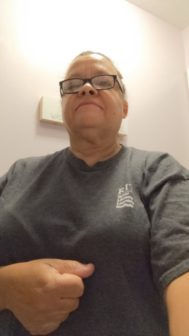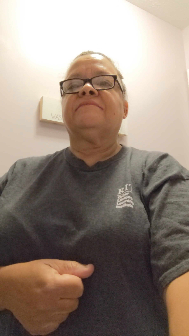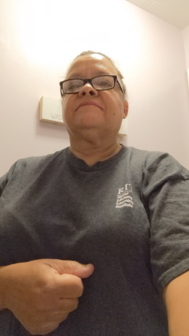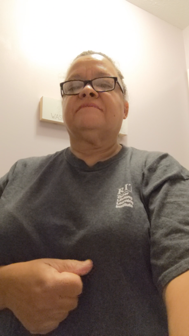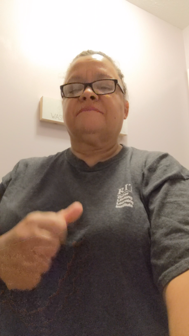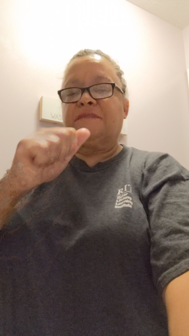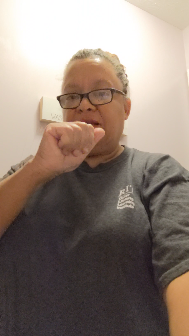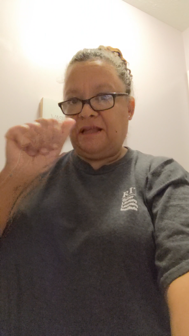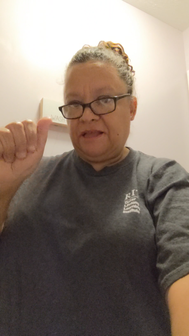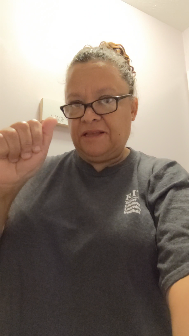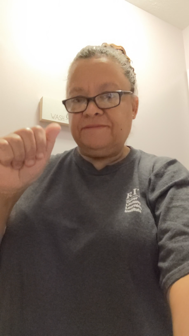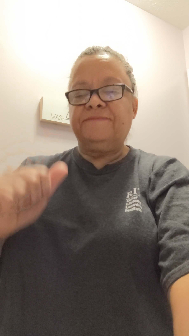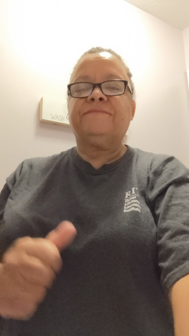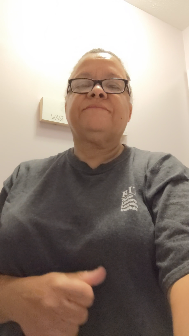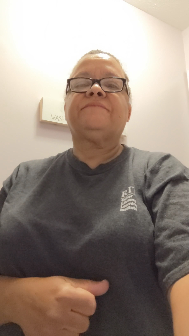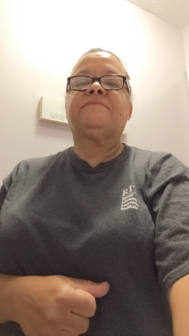a